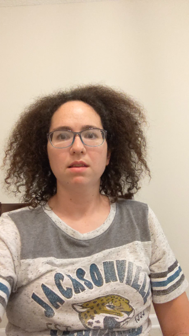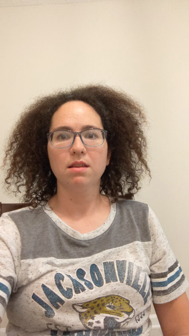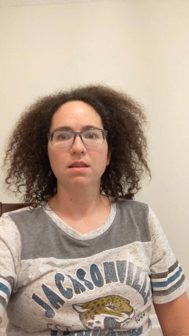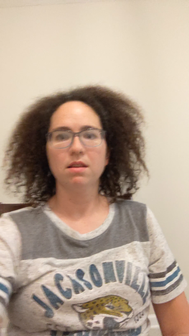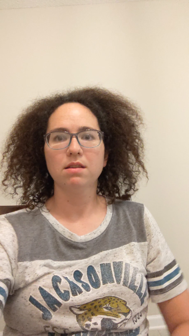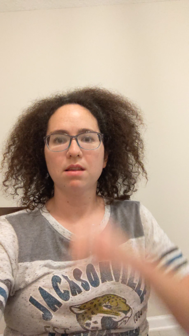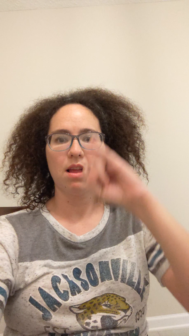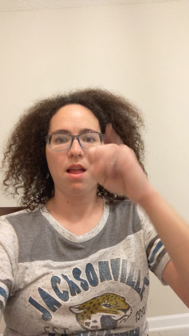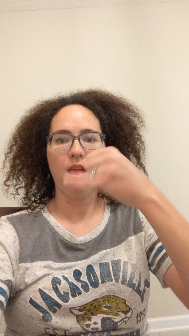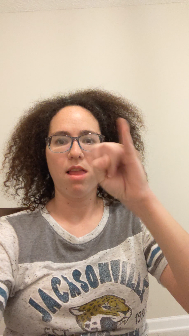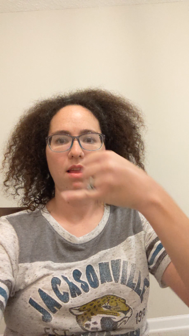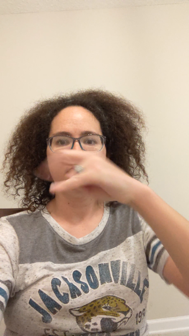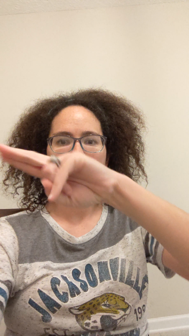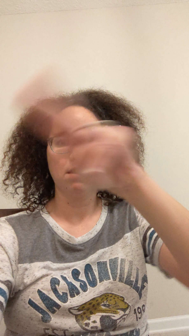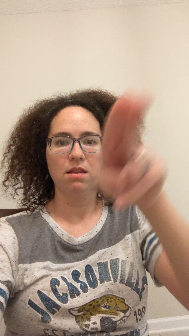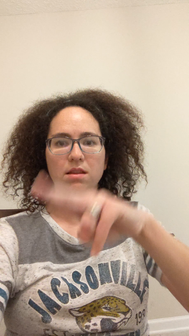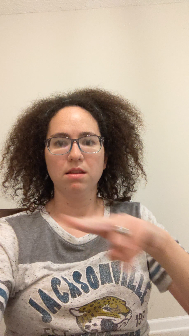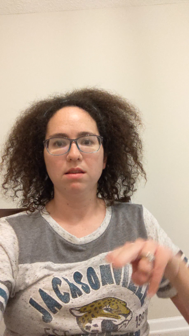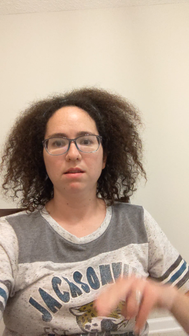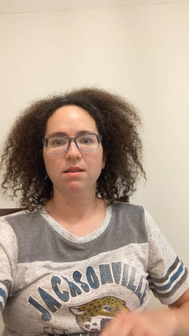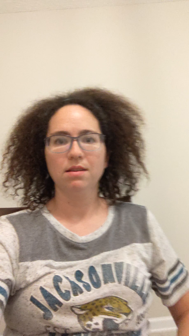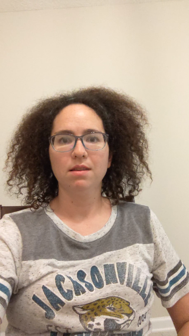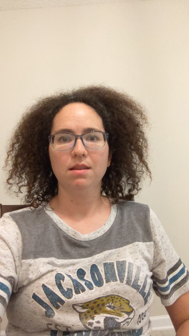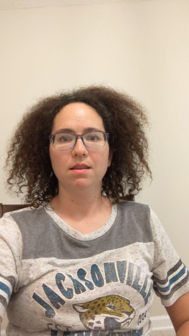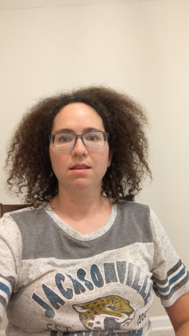jelly